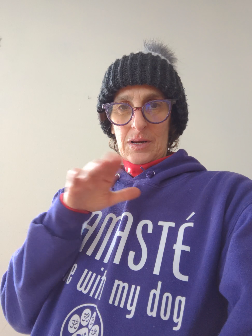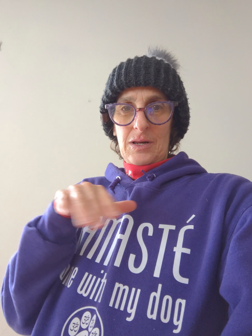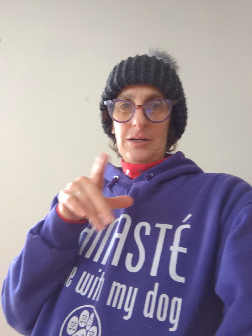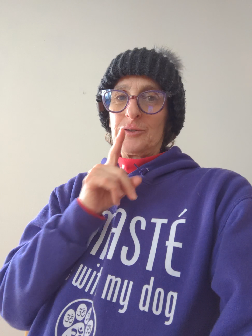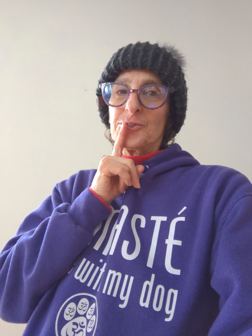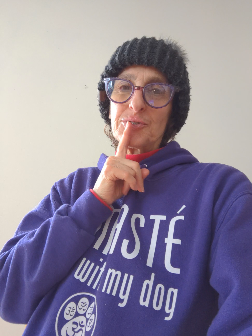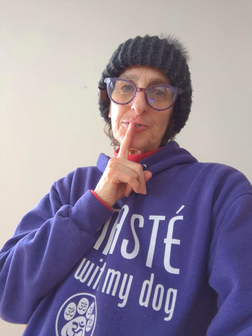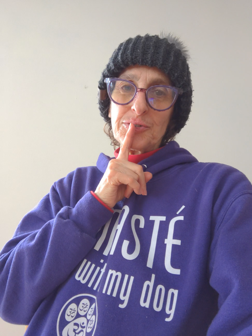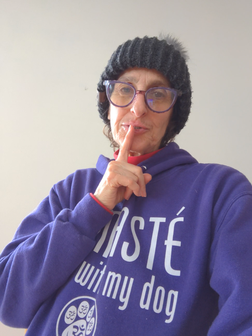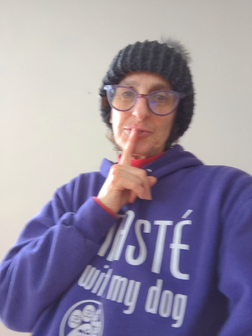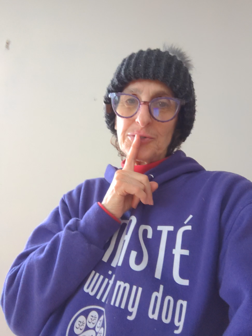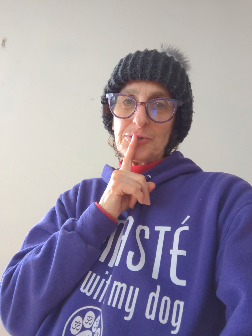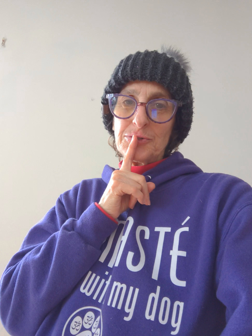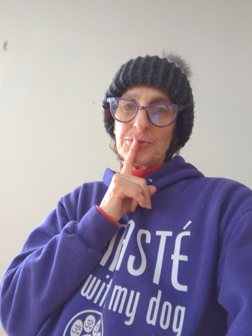shhh